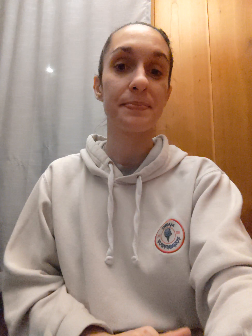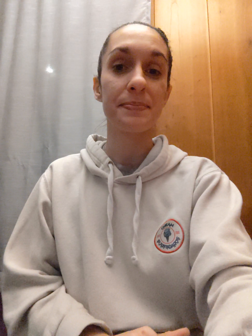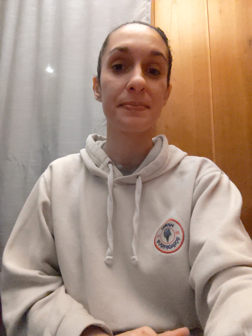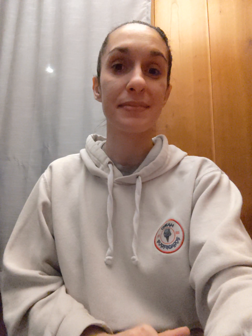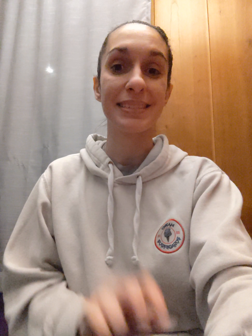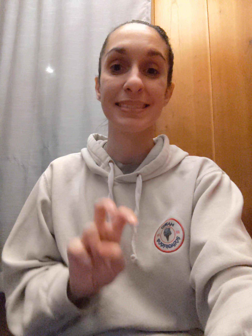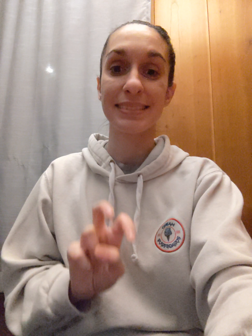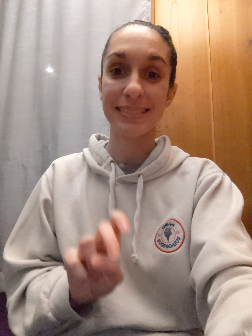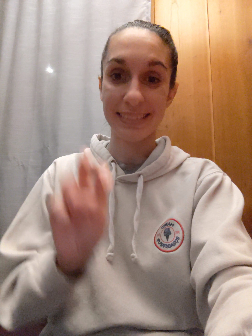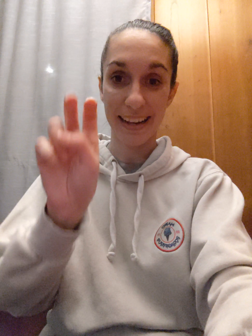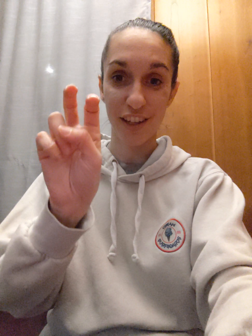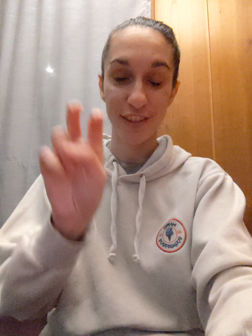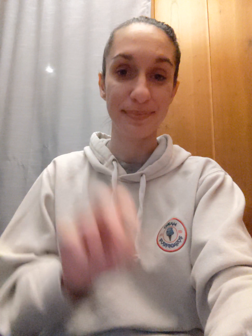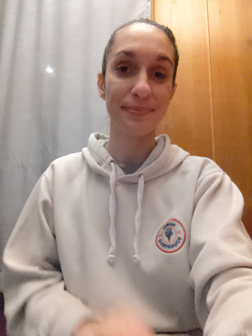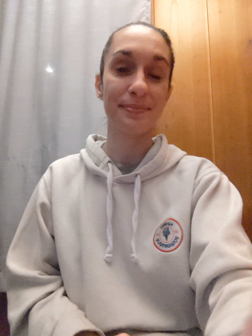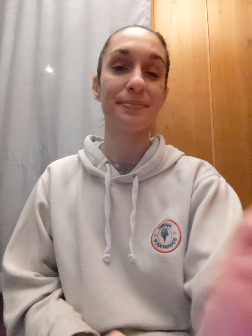stairs